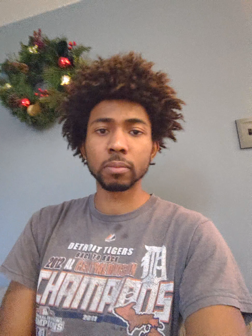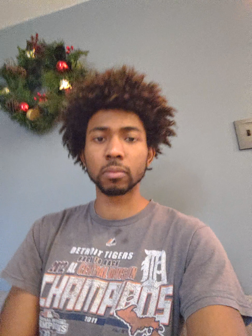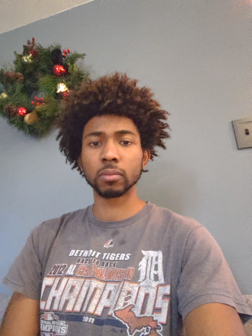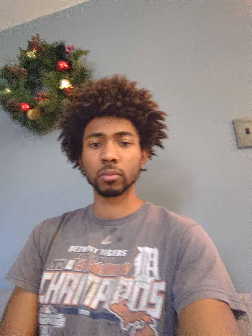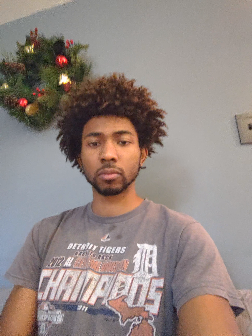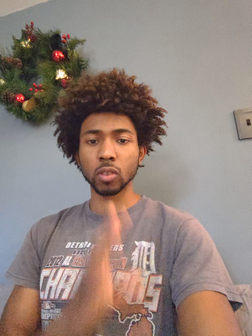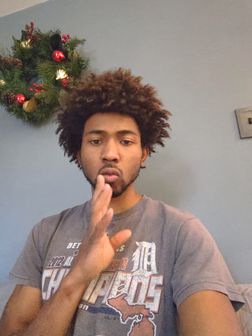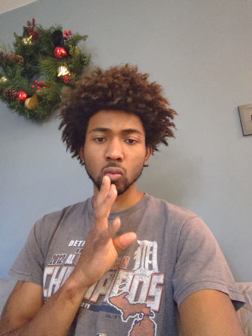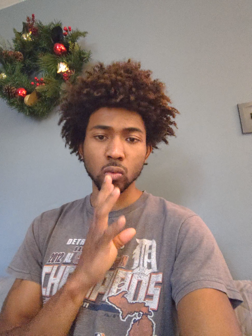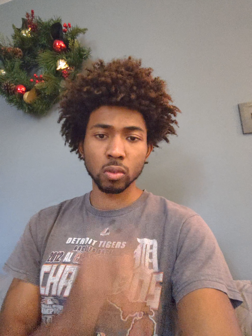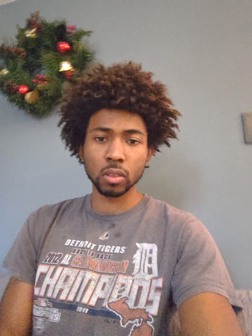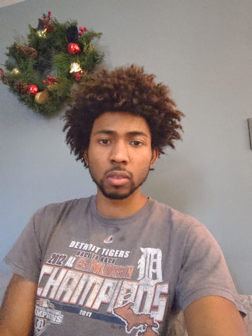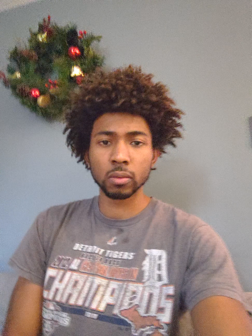talk